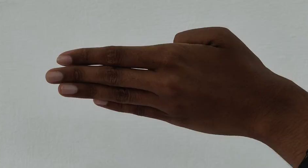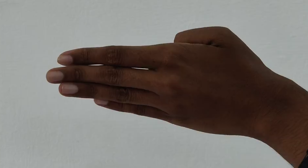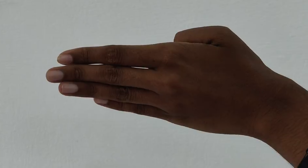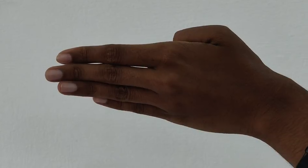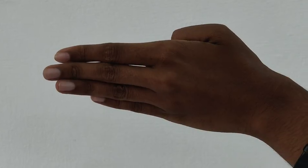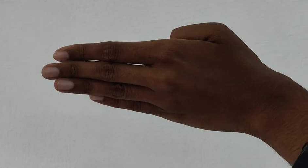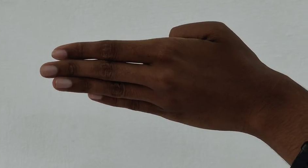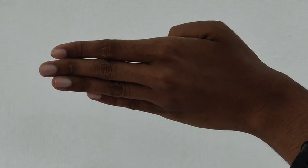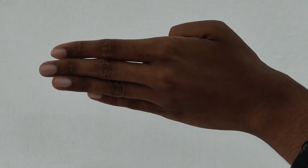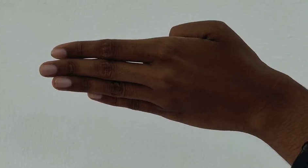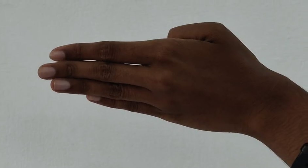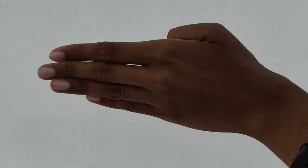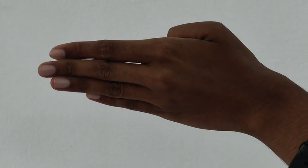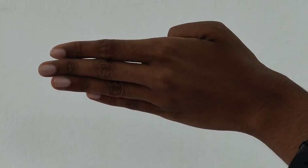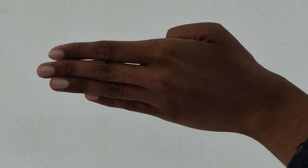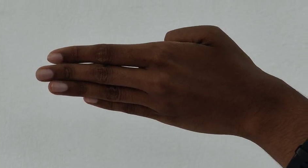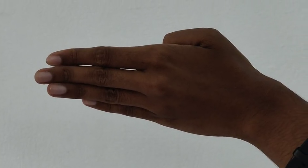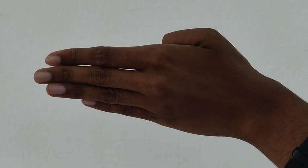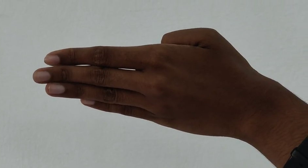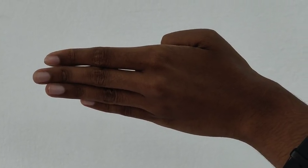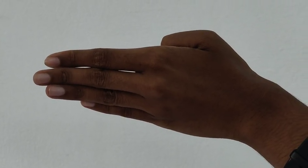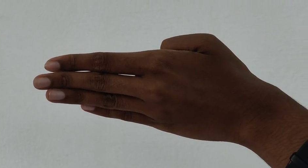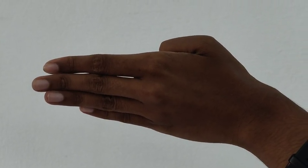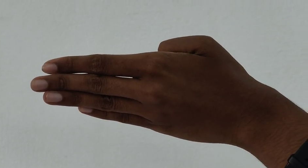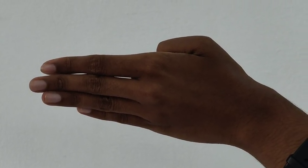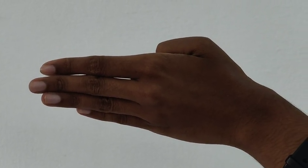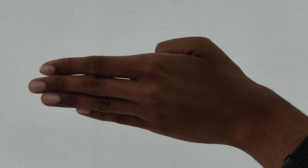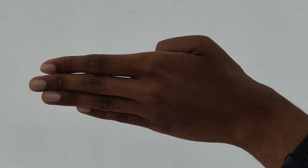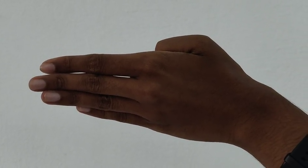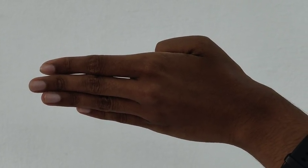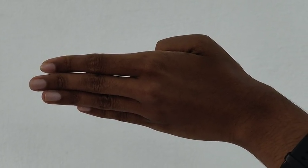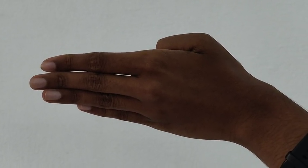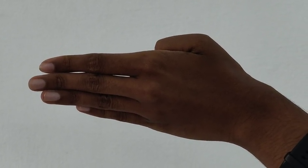അ